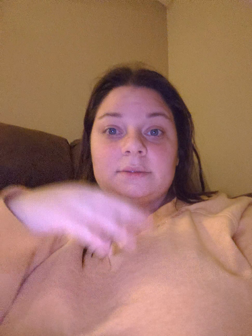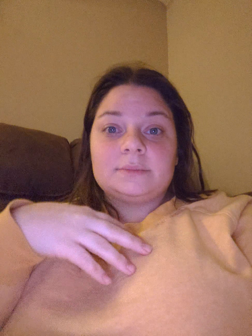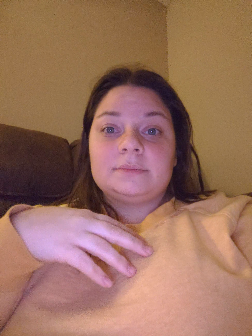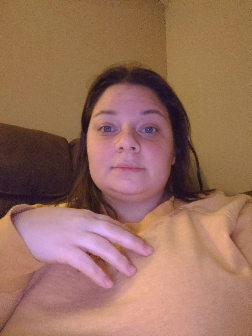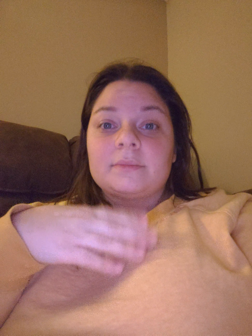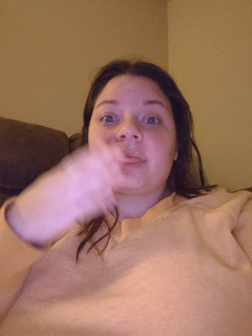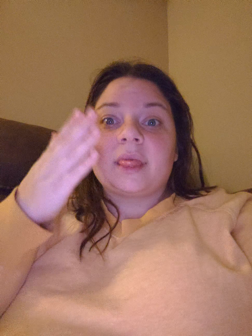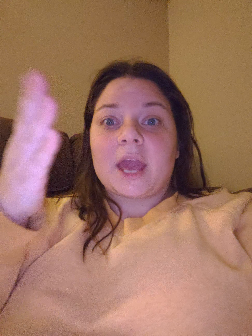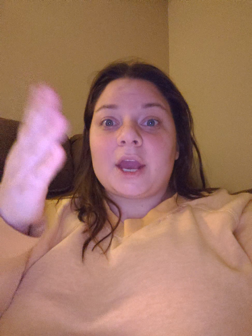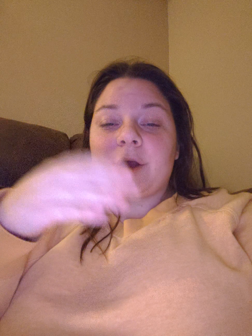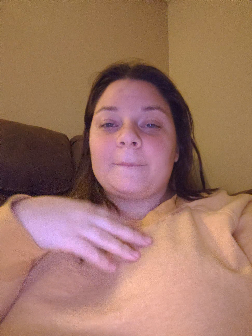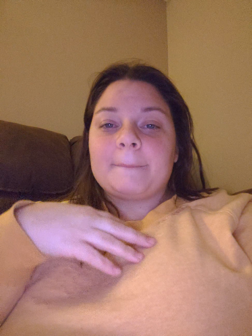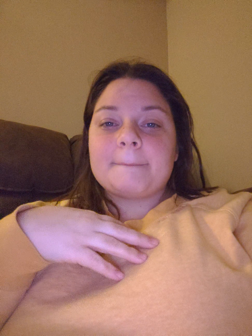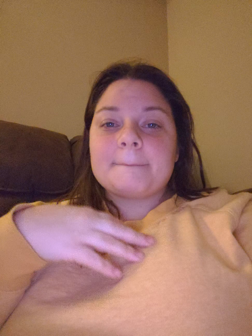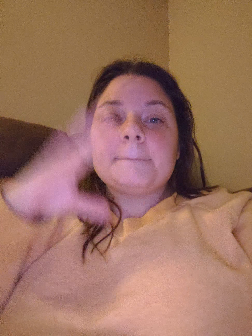there